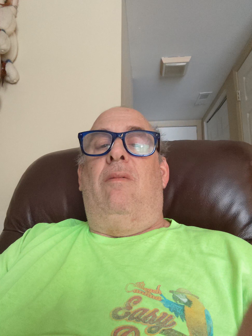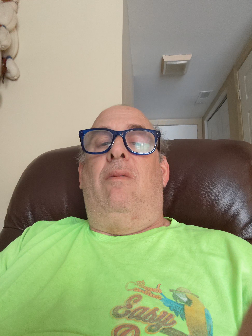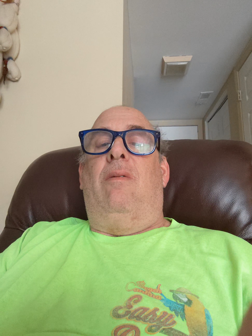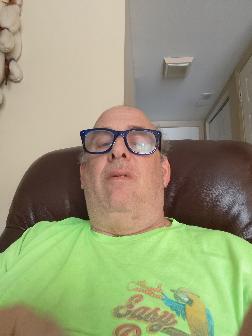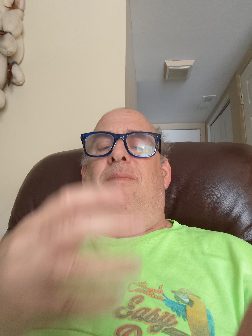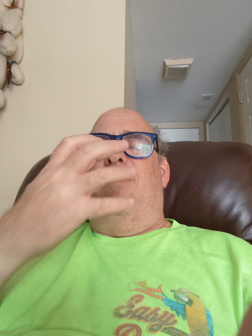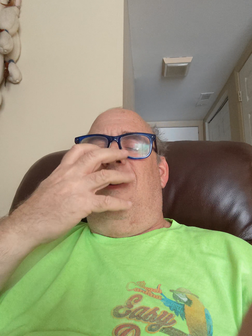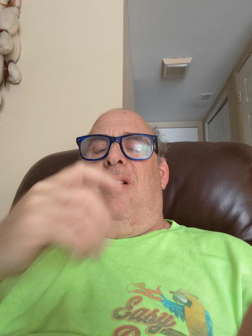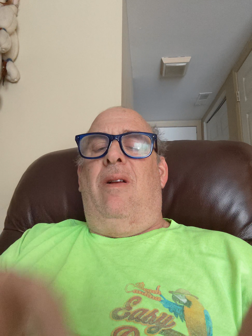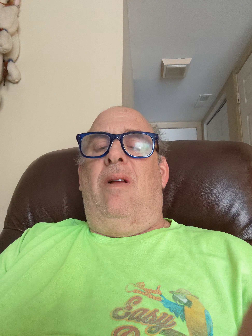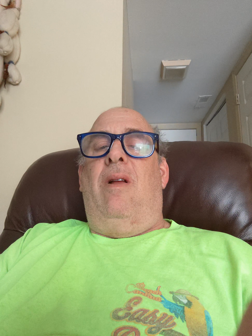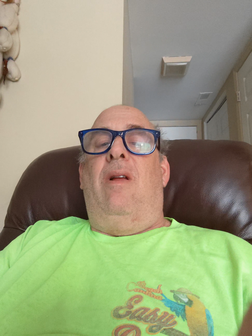mad